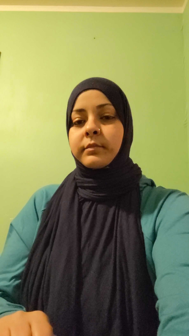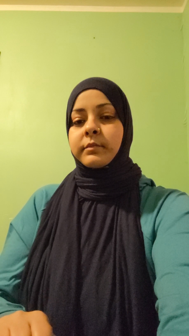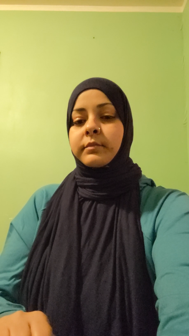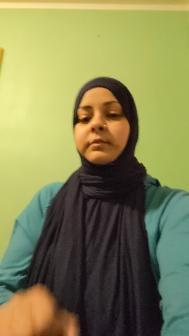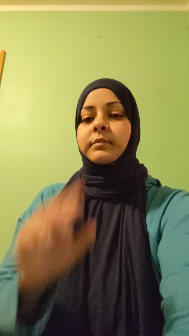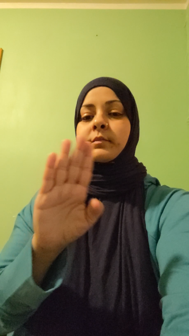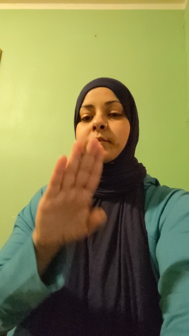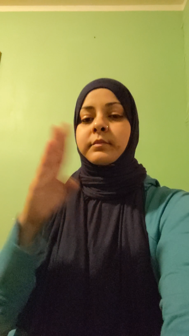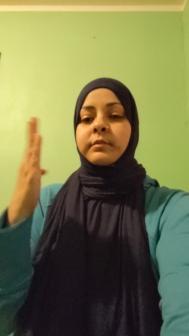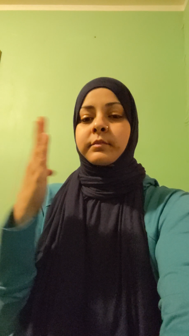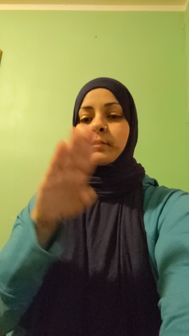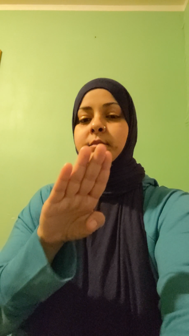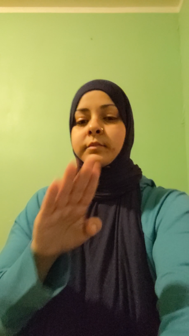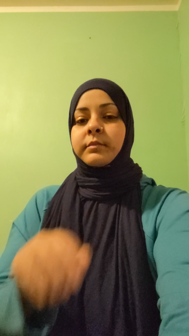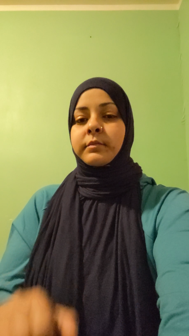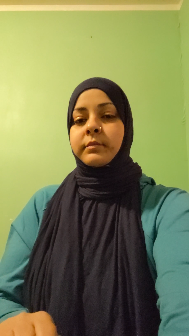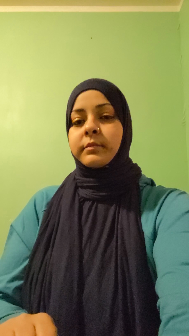door